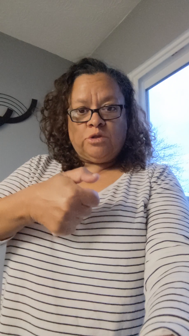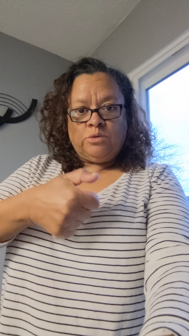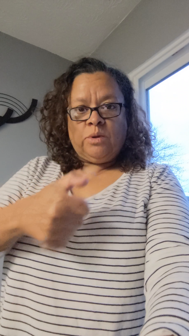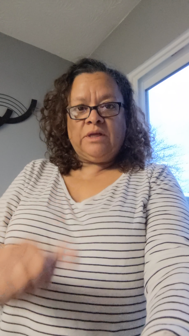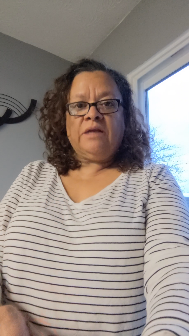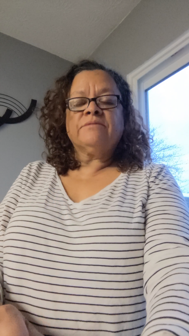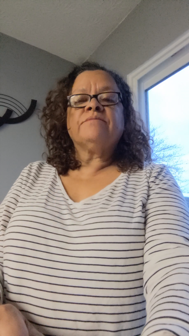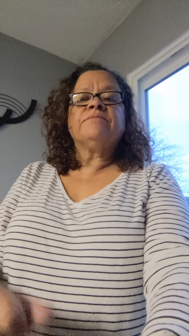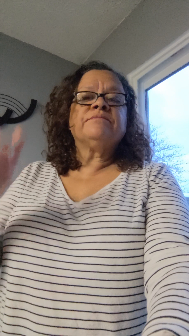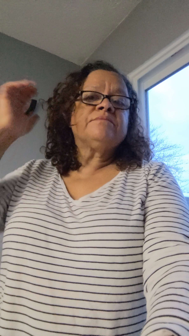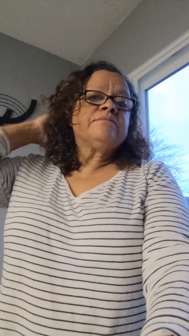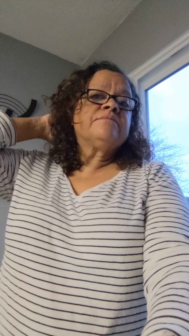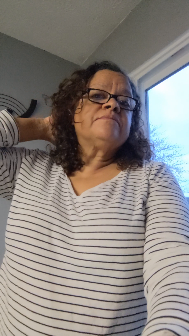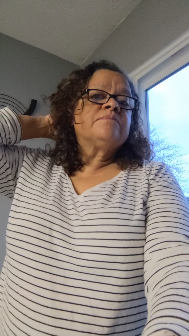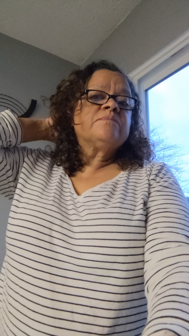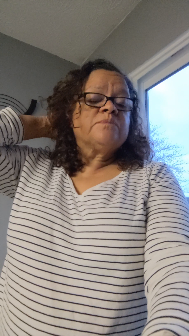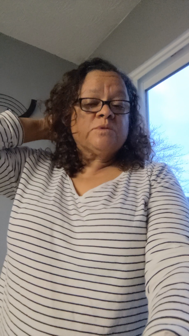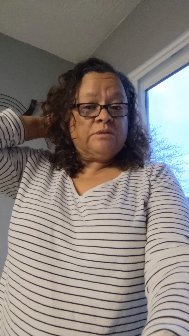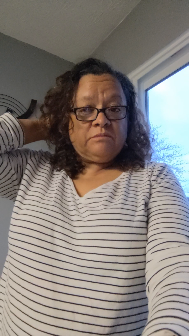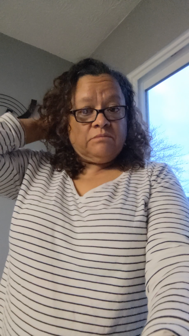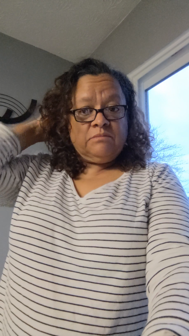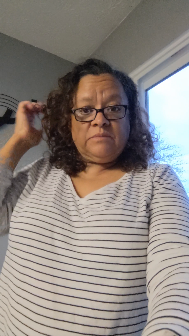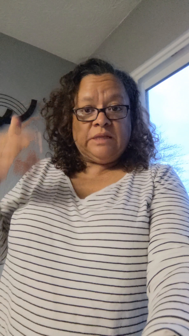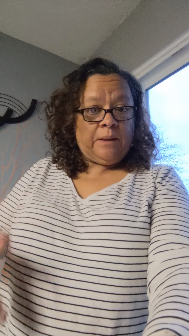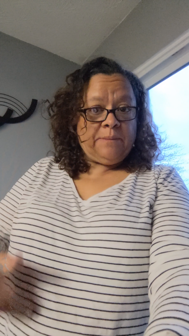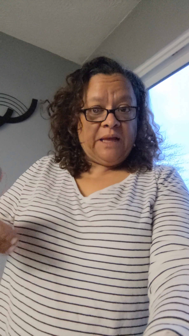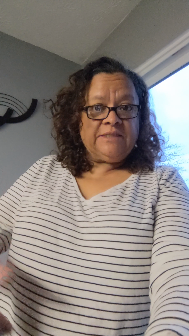pants